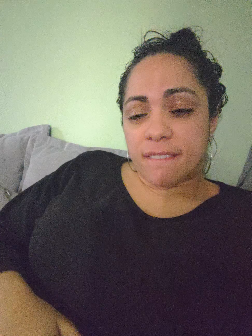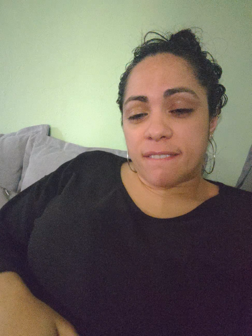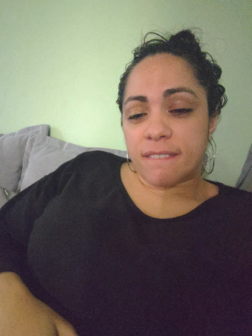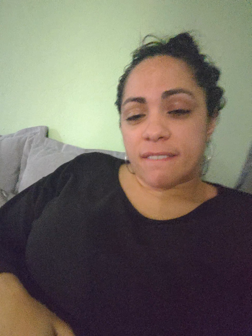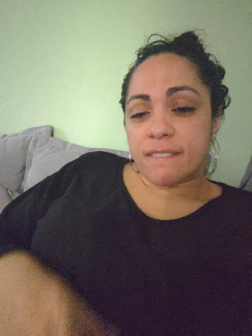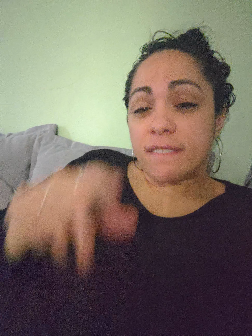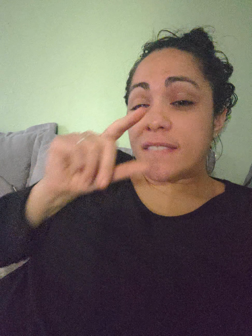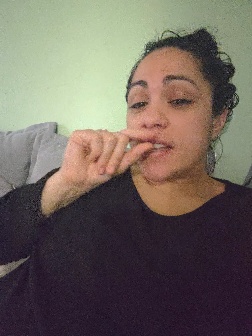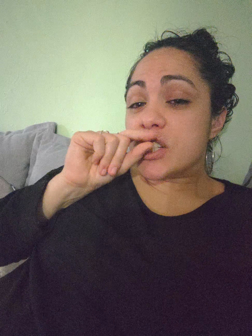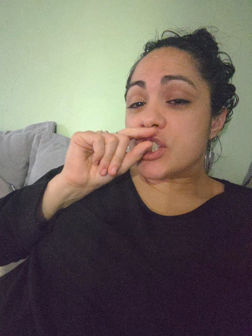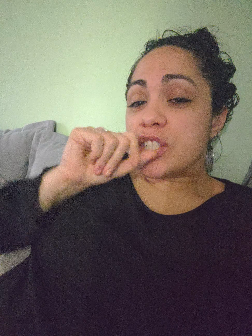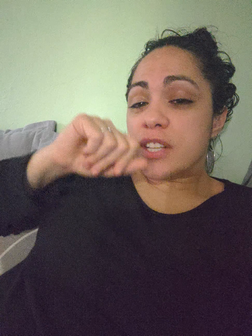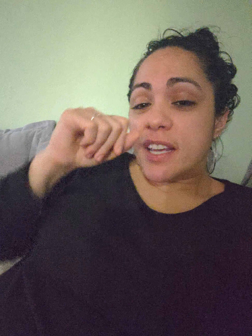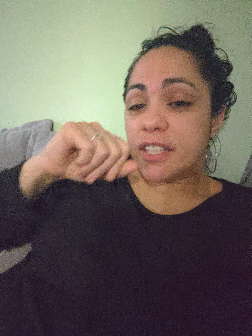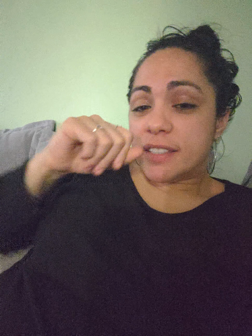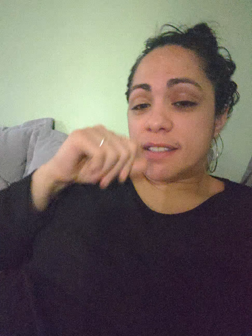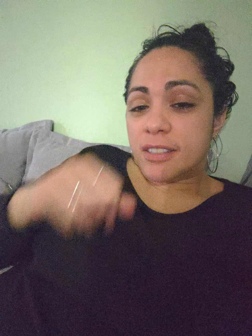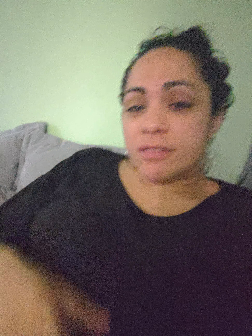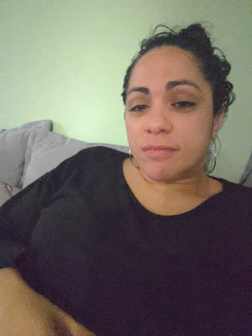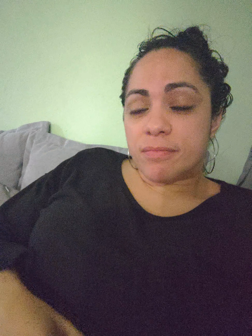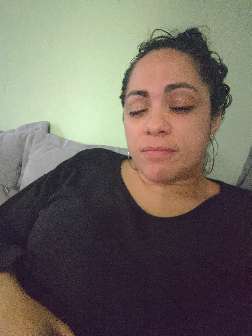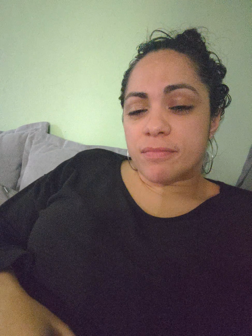hen